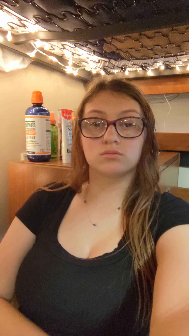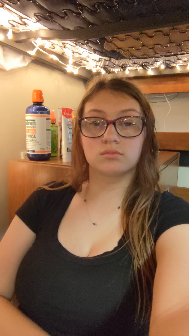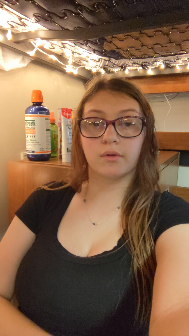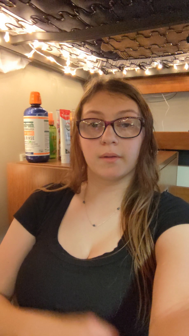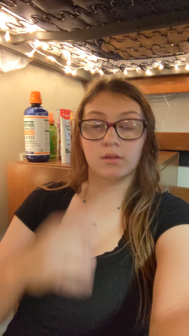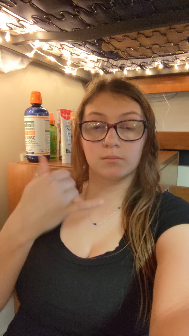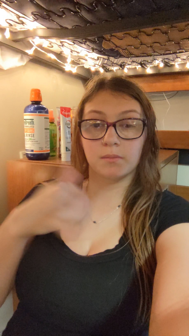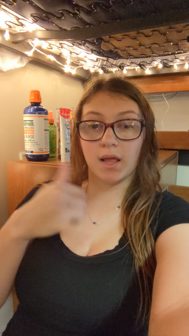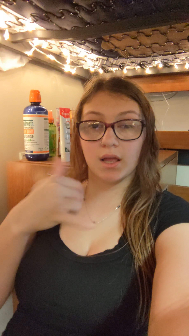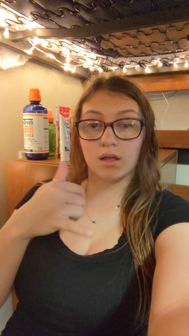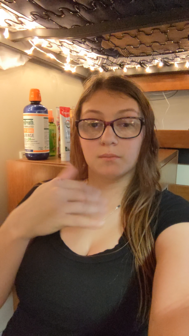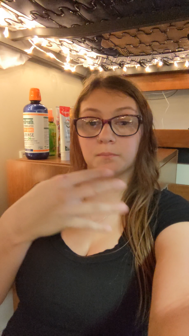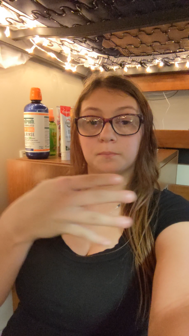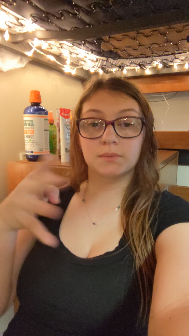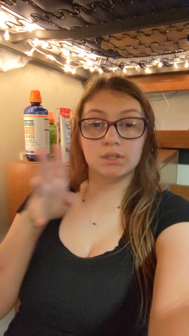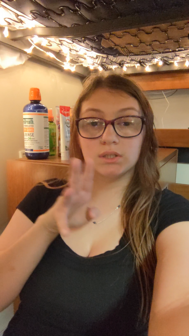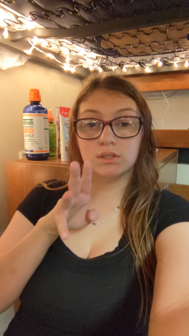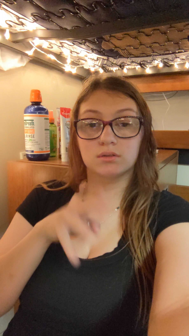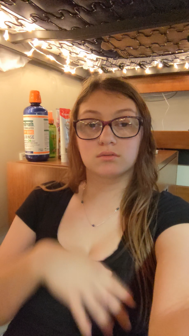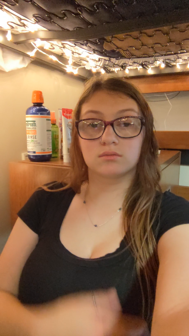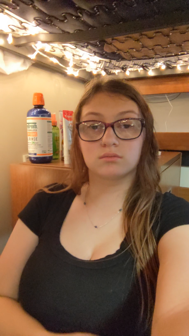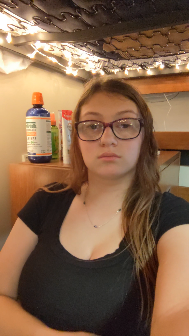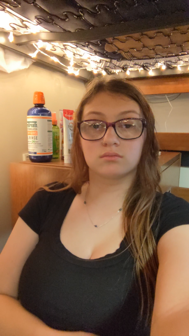playpen